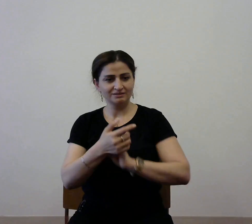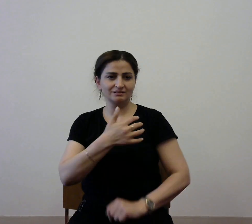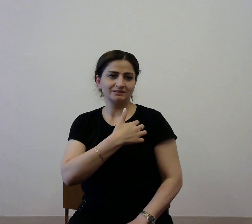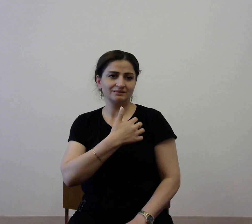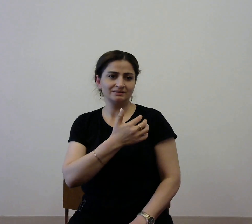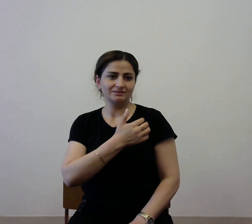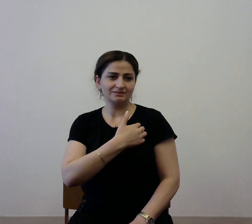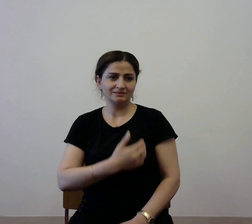istəmək